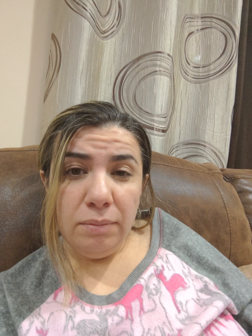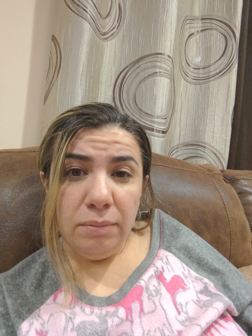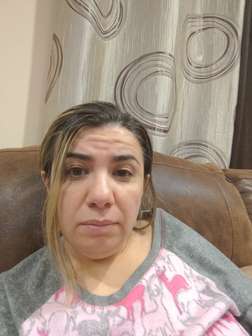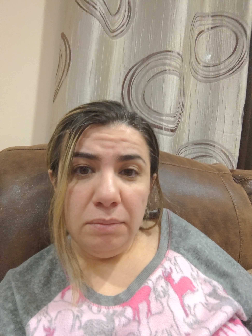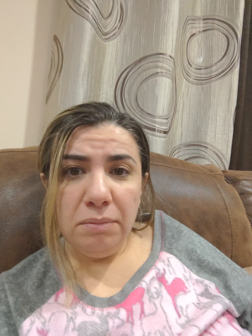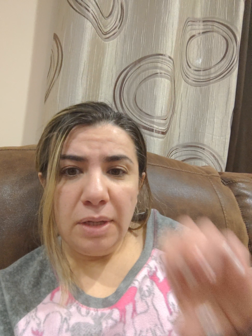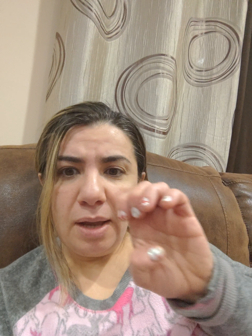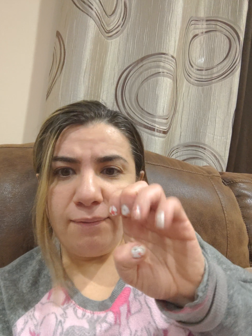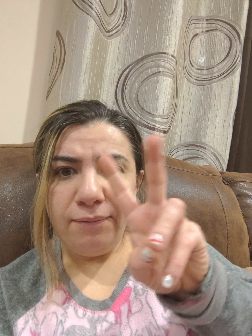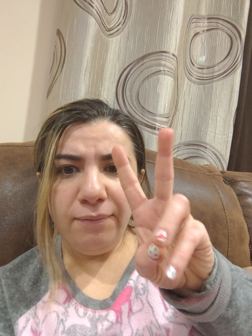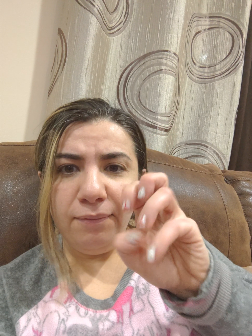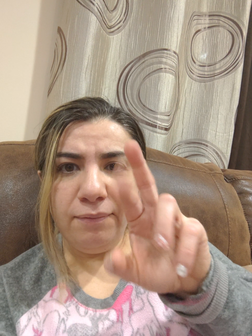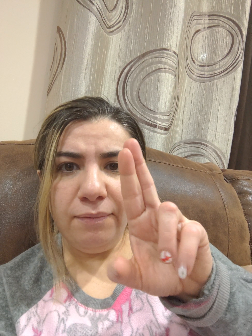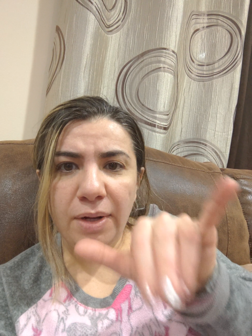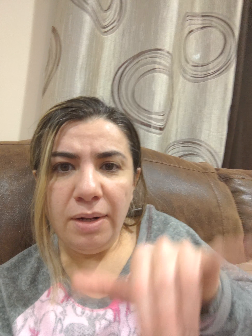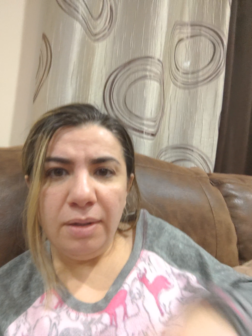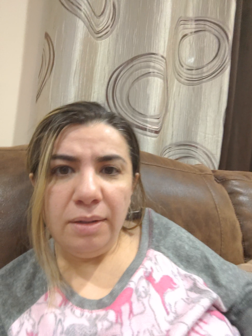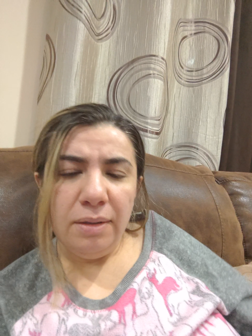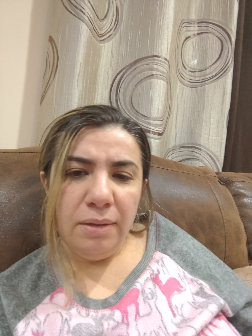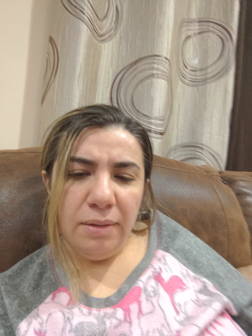every